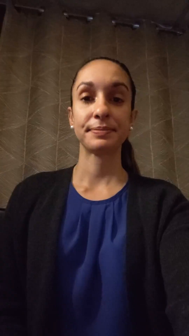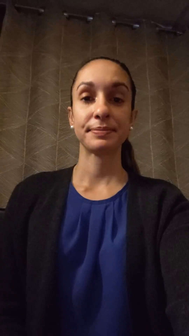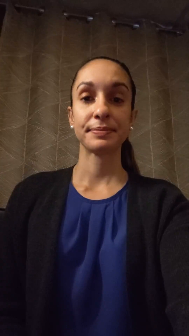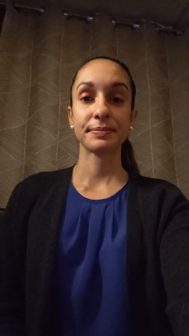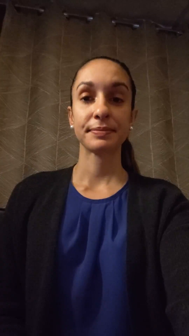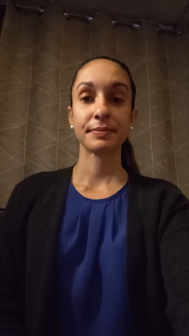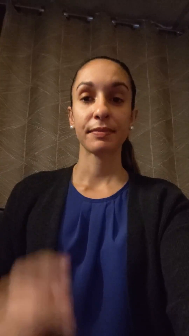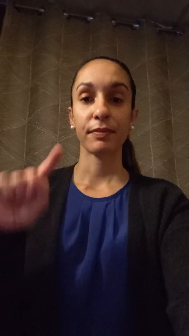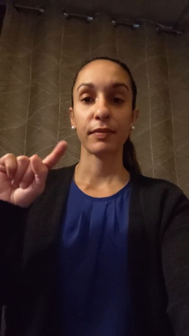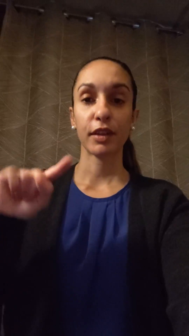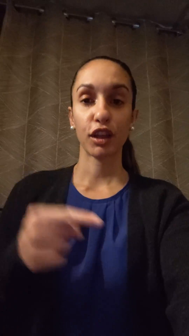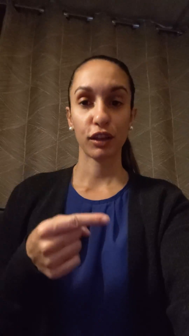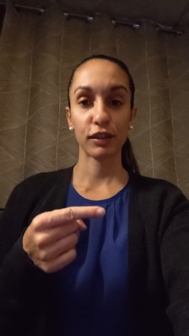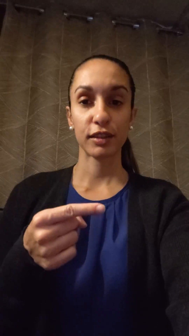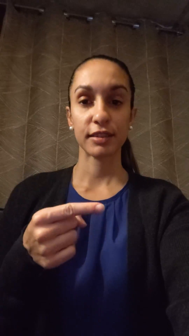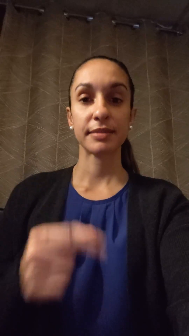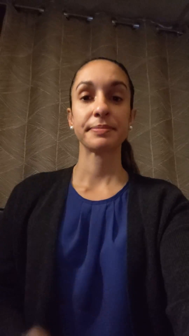hurt